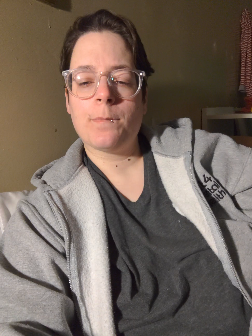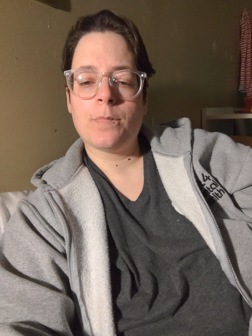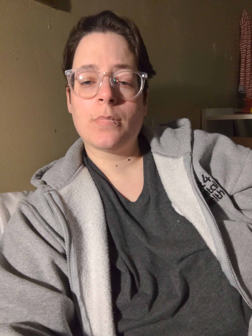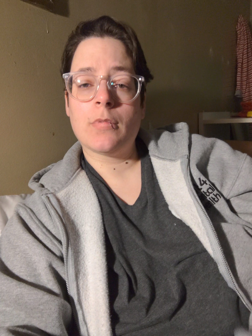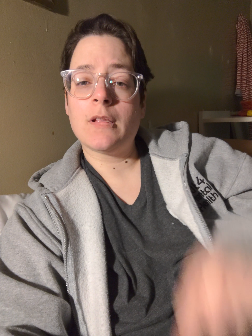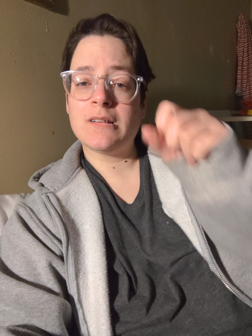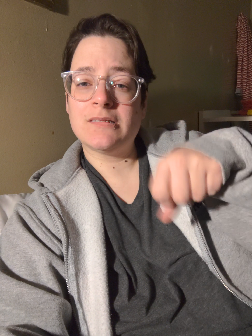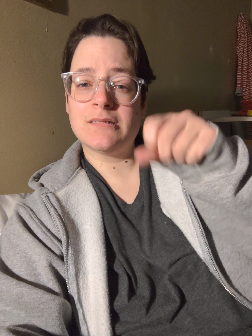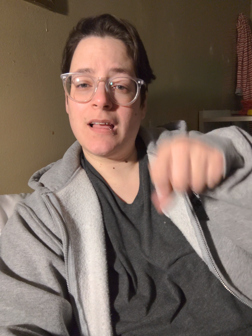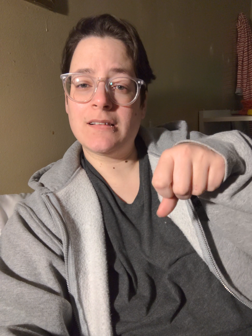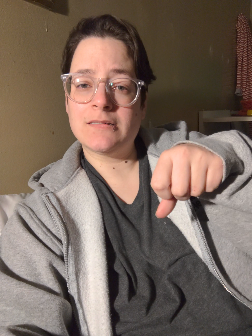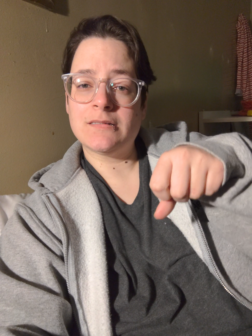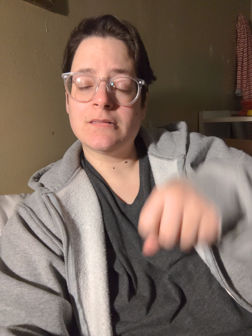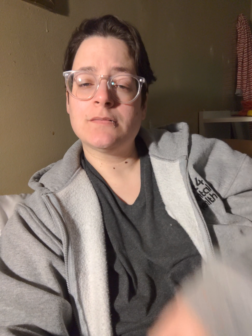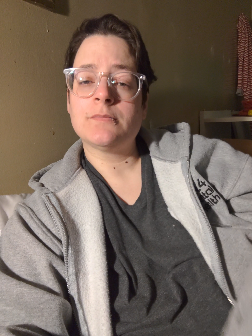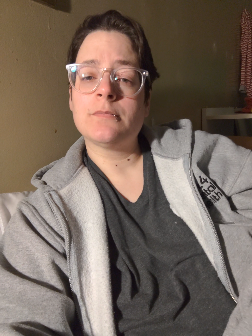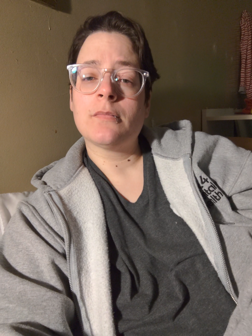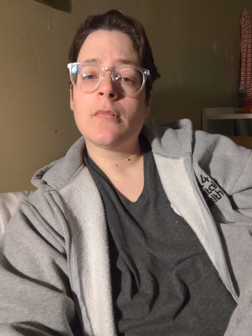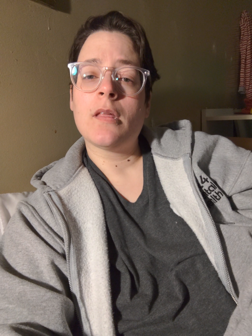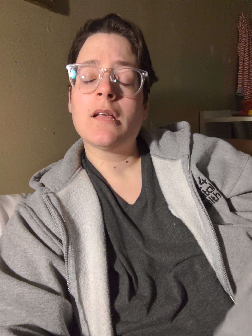yes